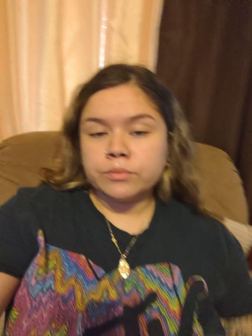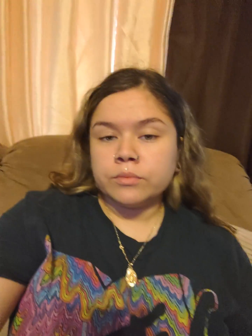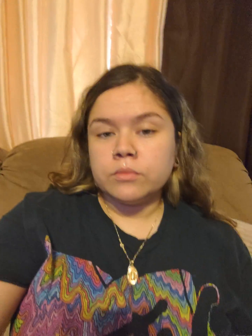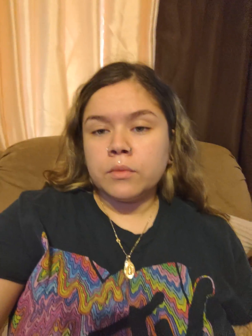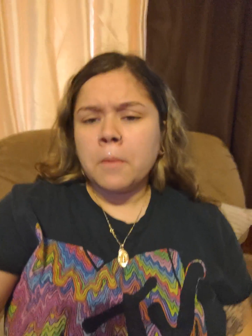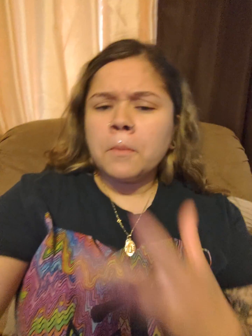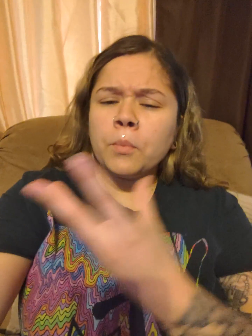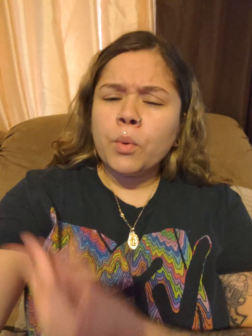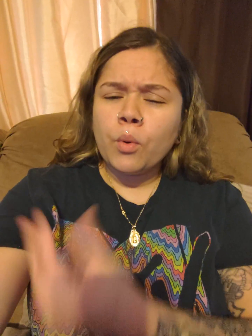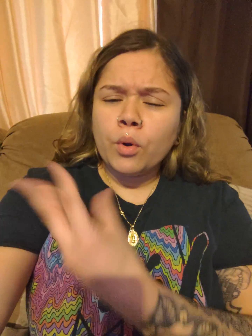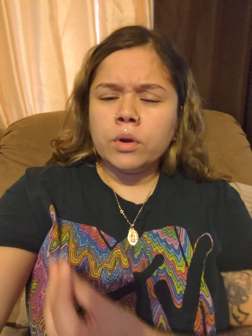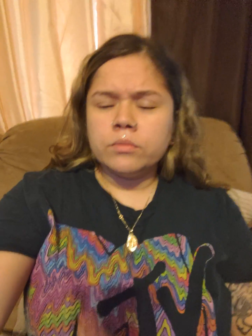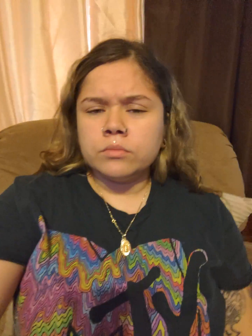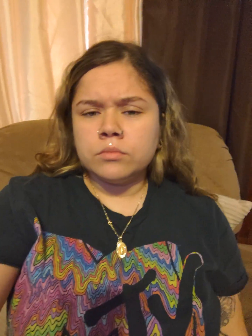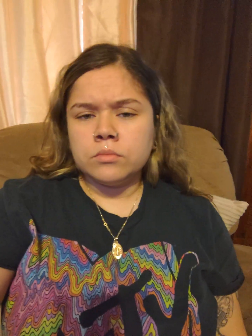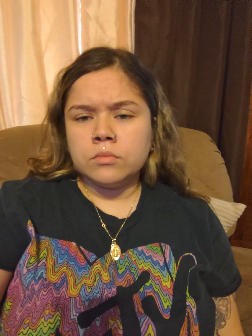poor